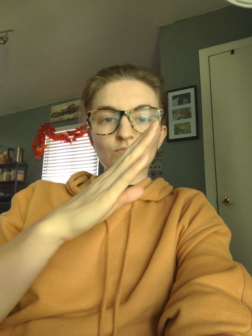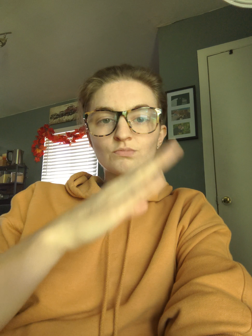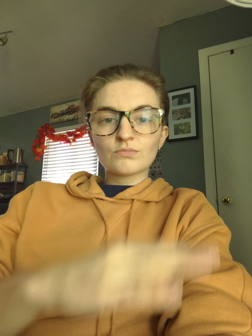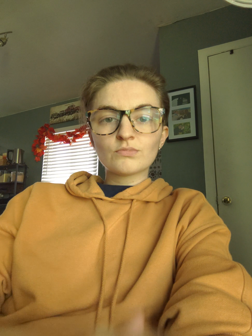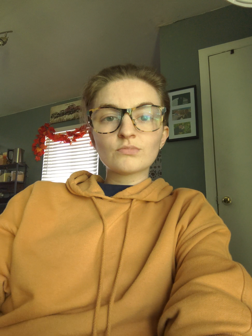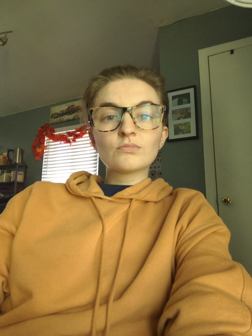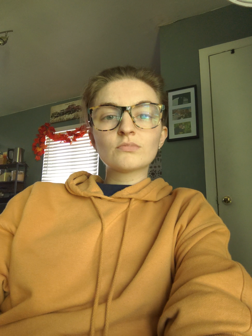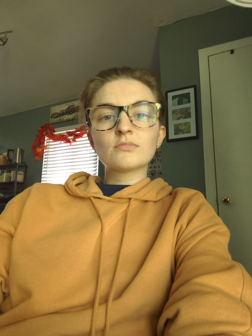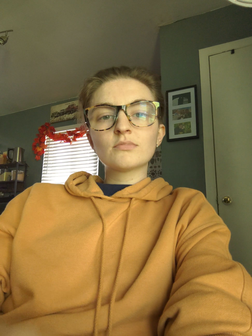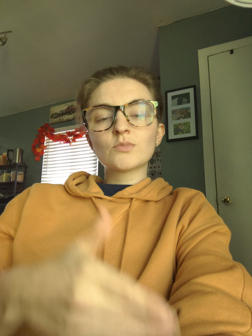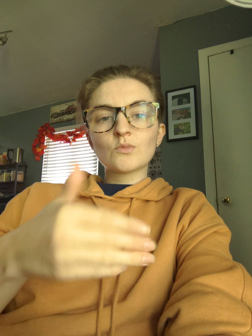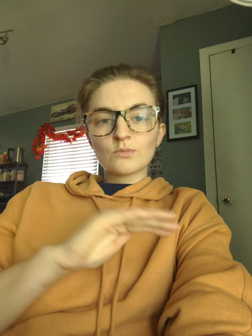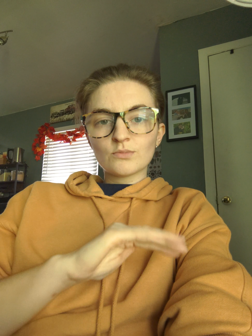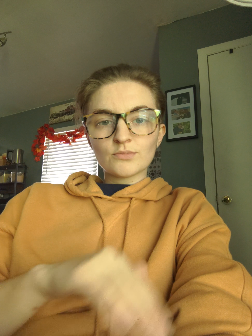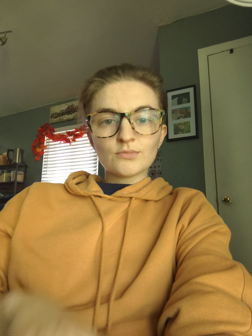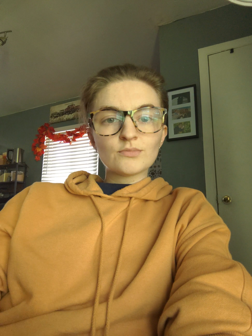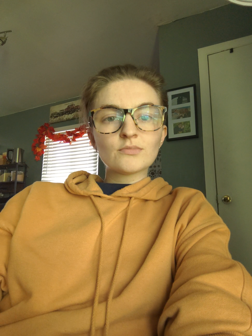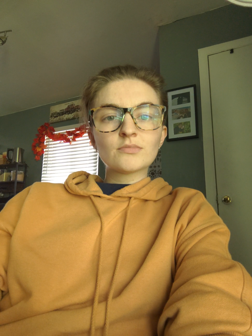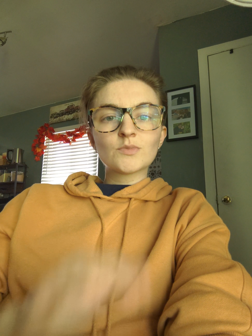cover